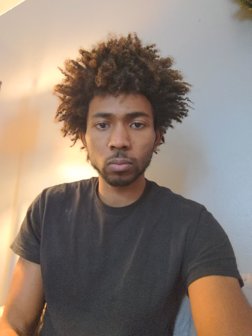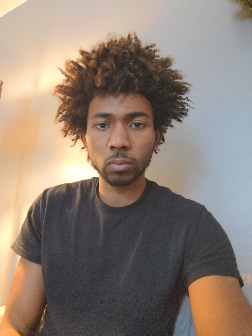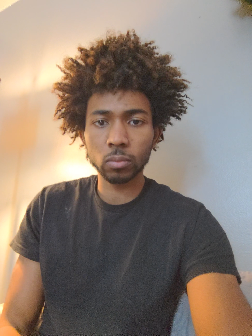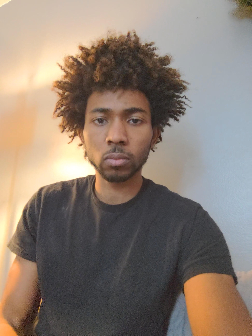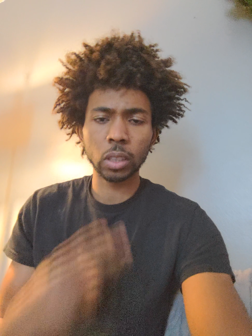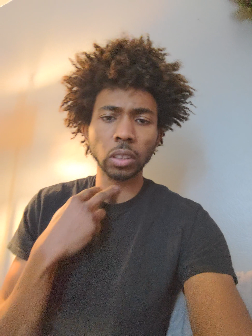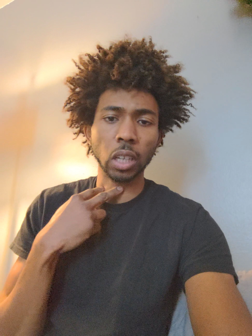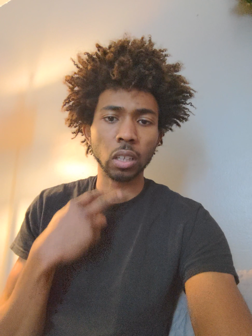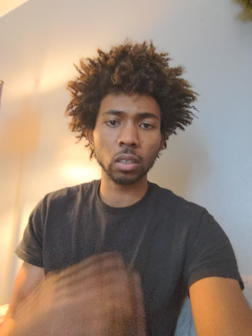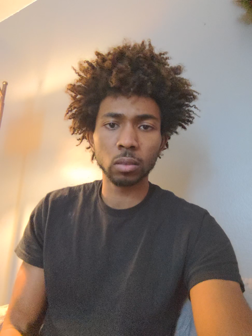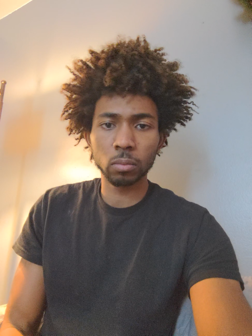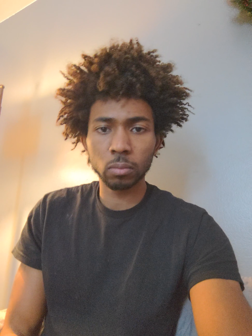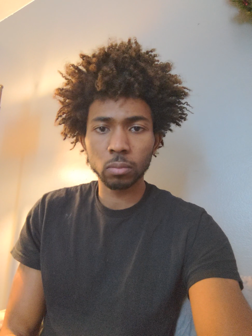stuck